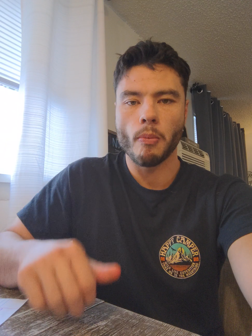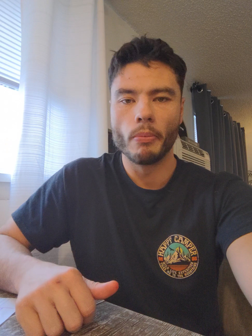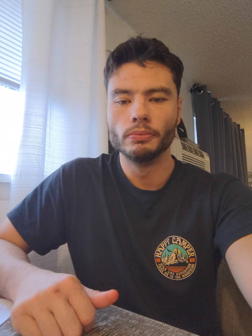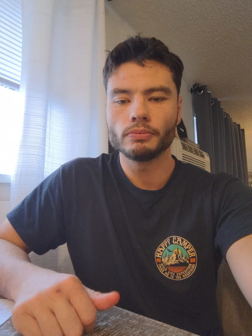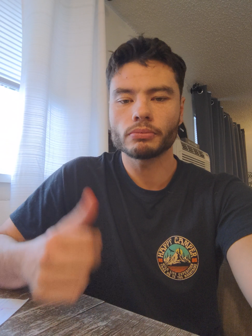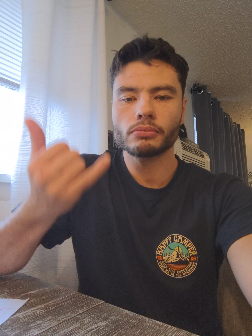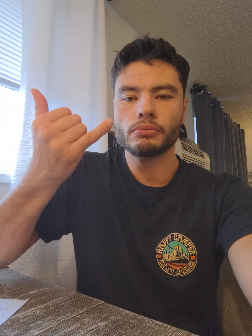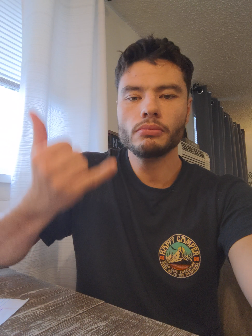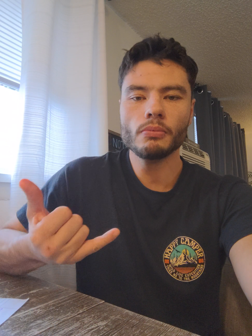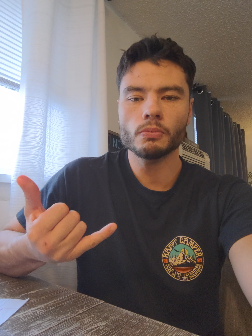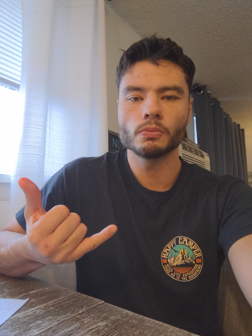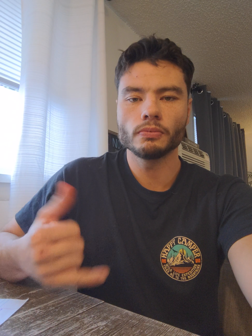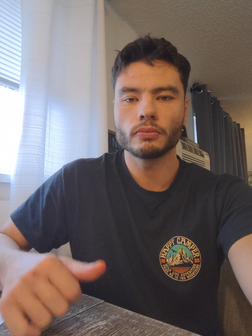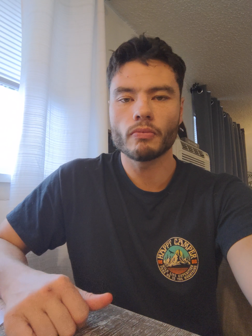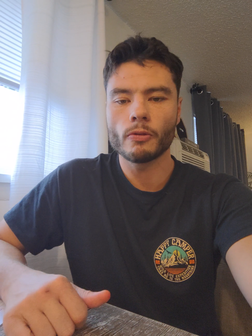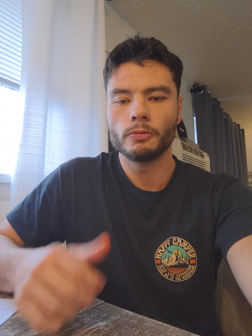now